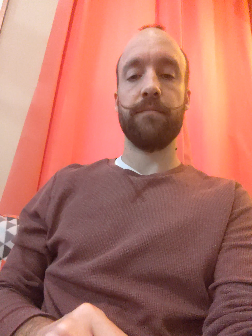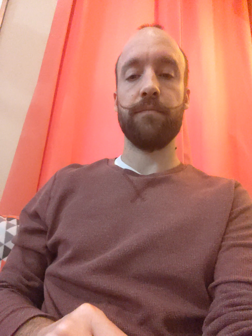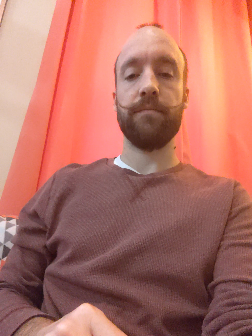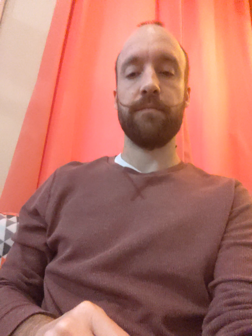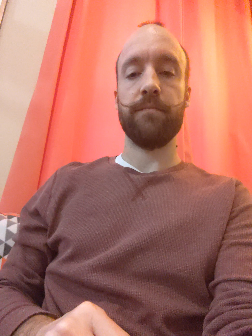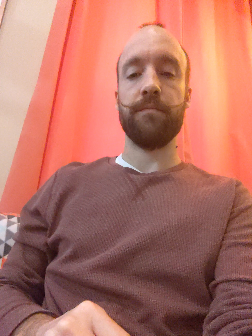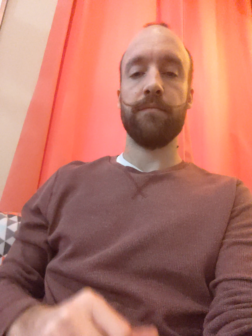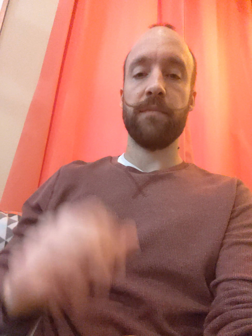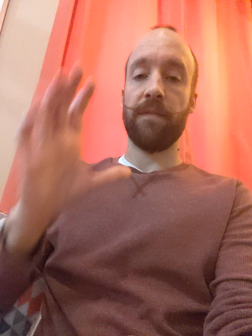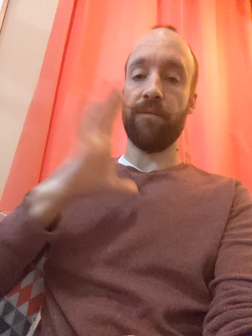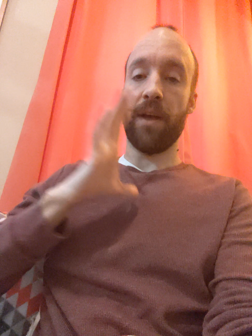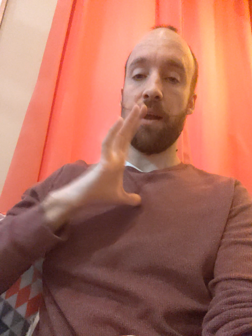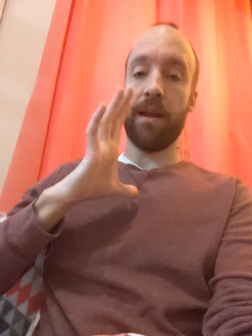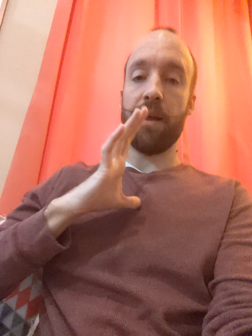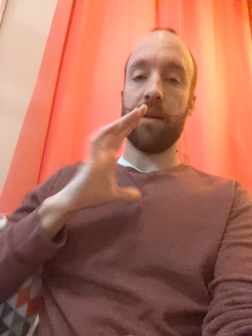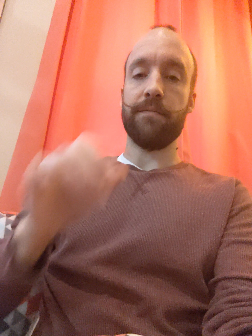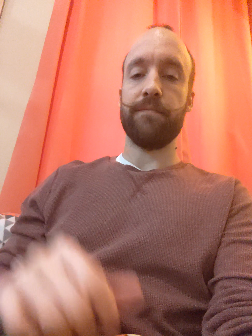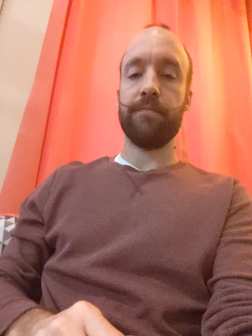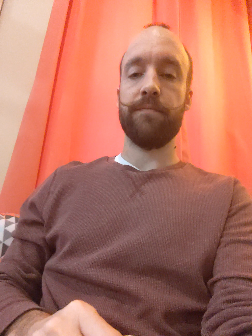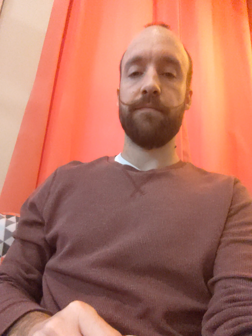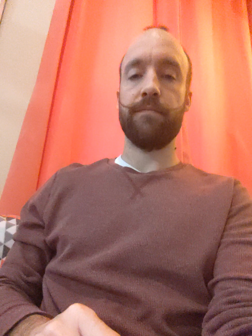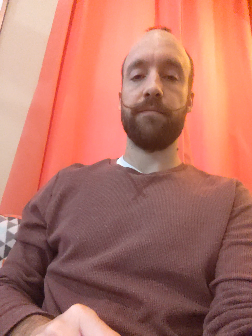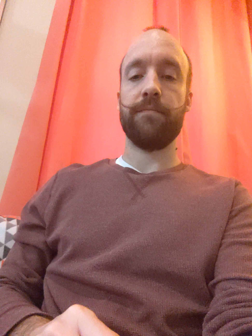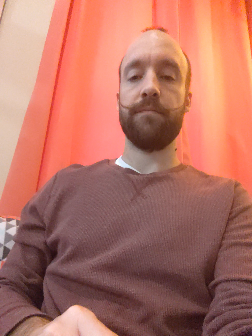fine